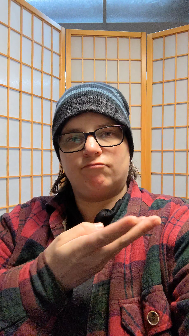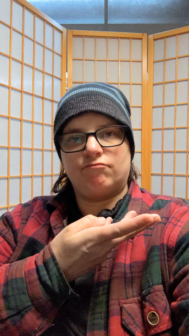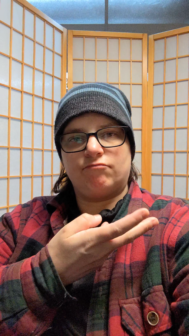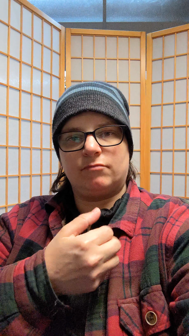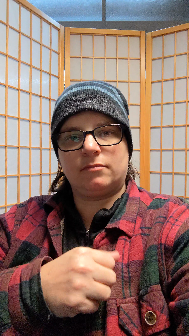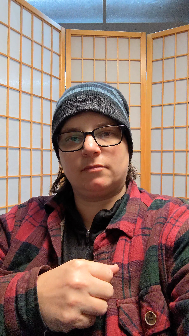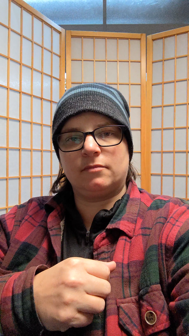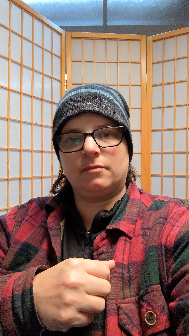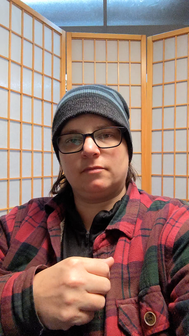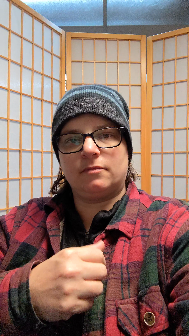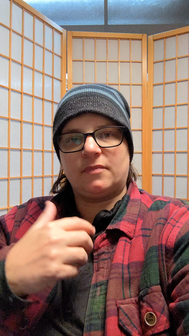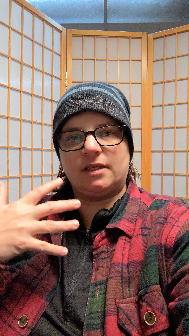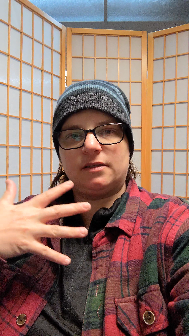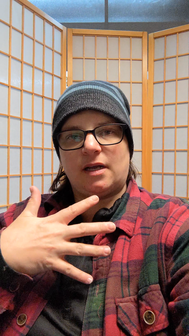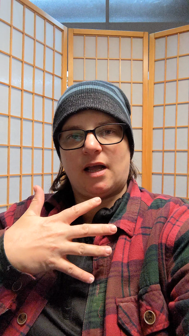scared